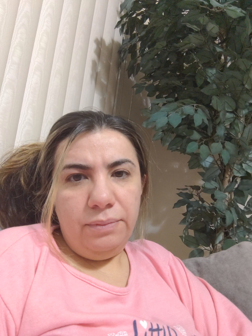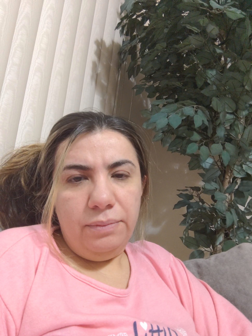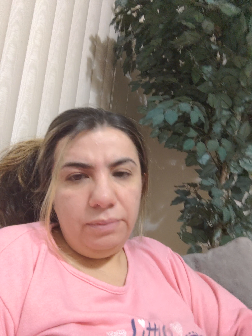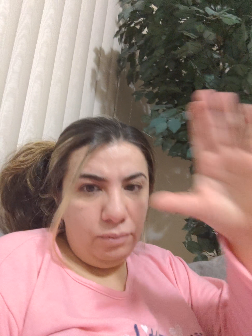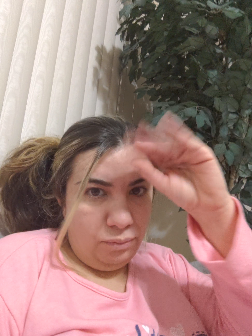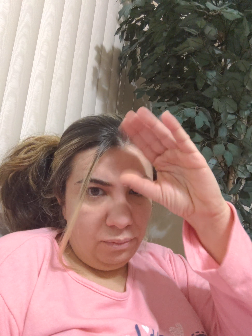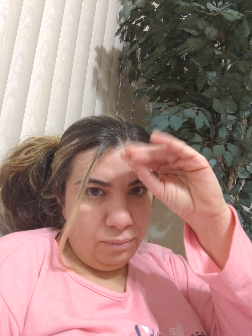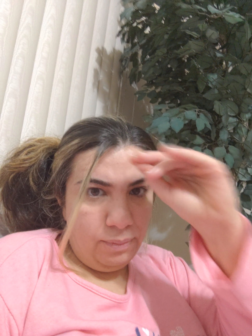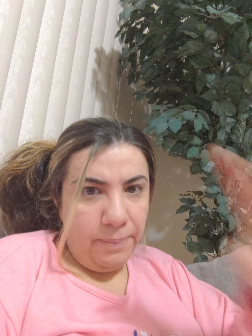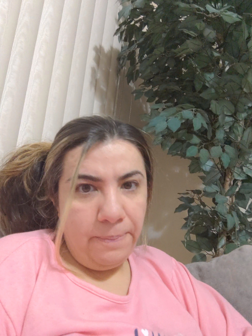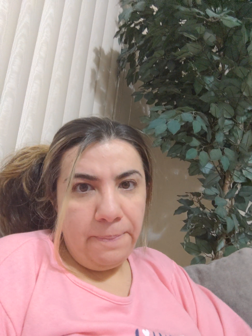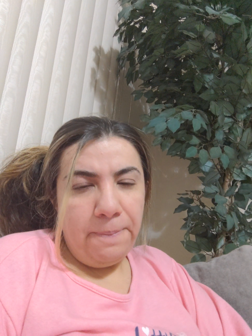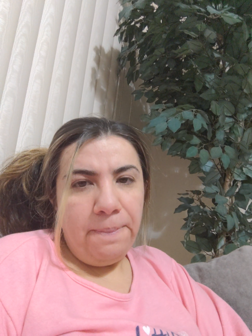boy